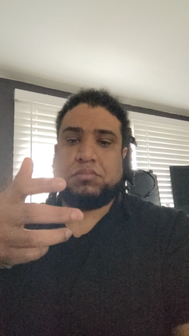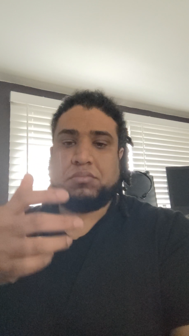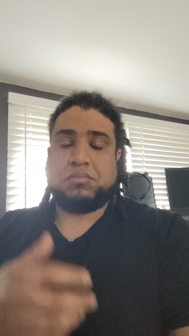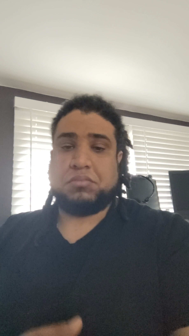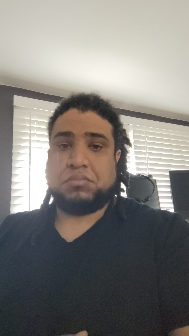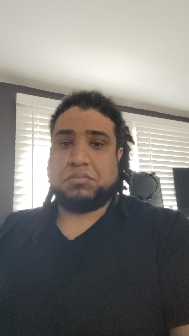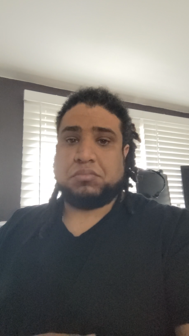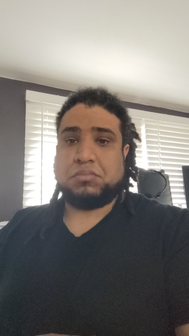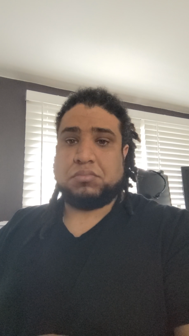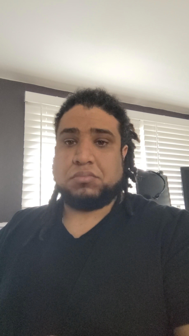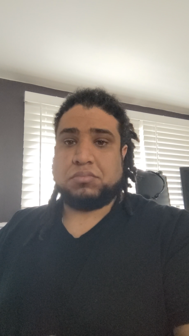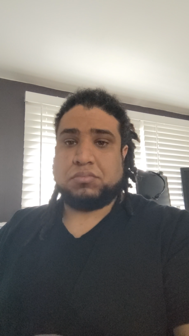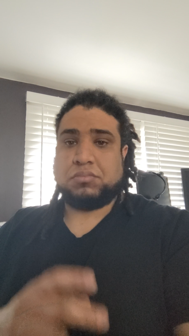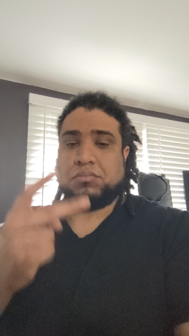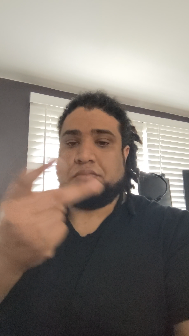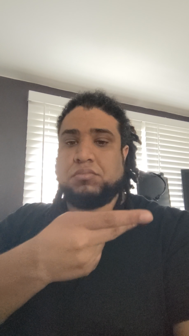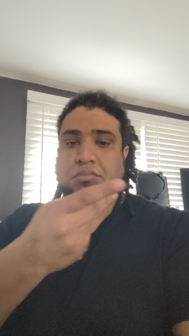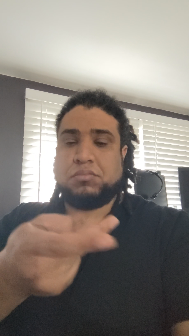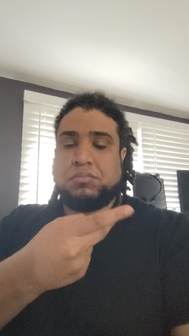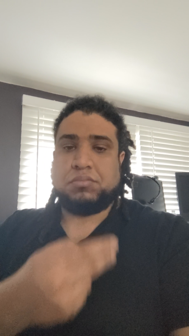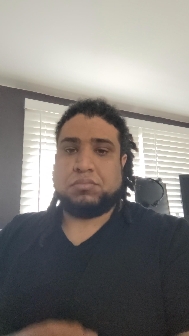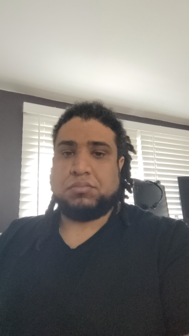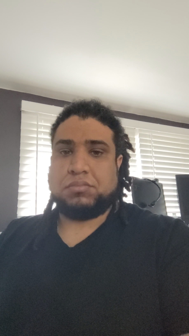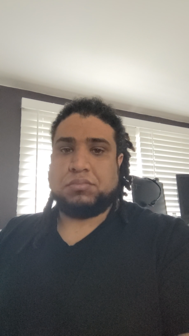sheep